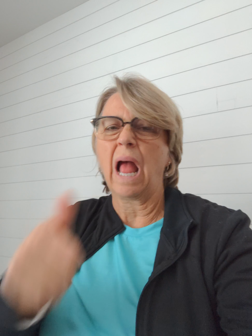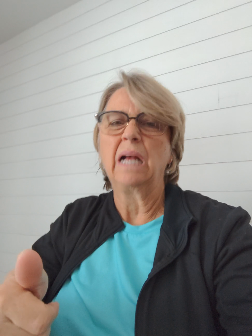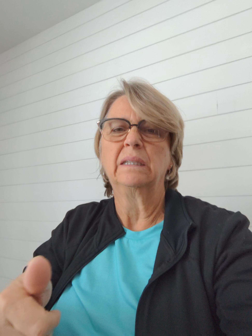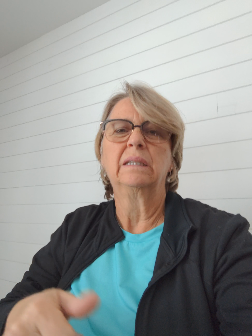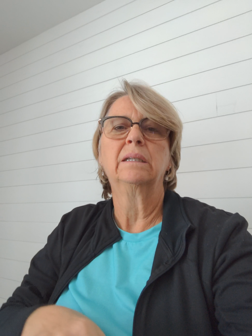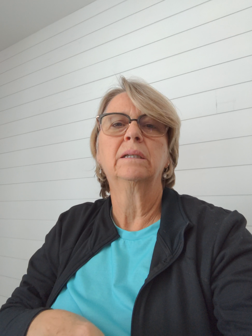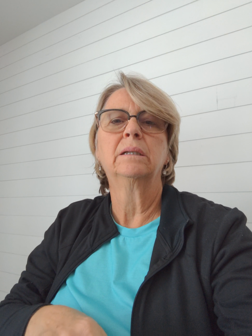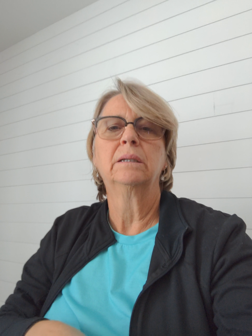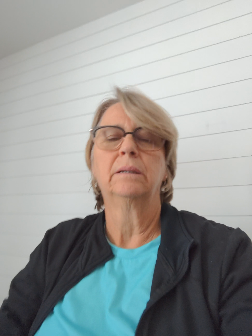not